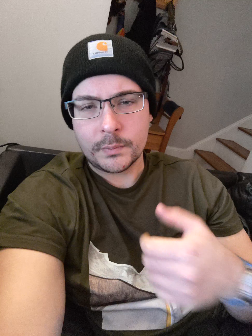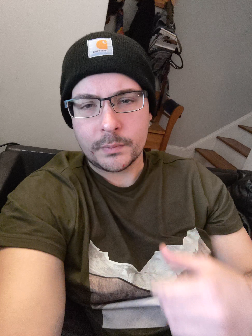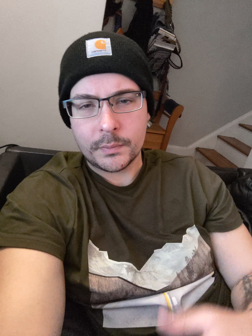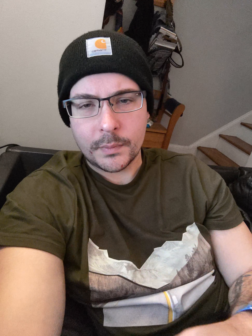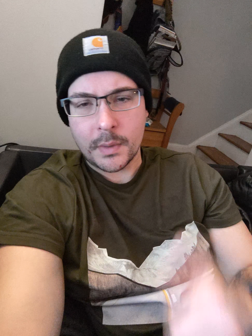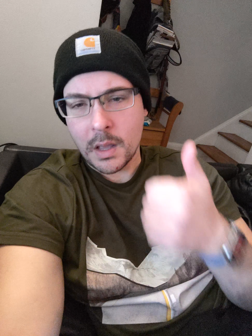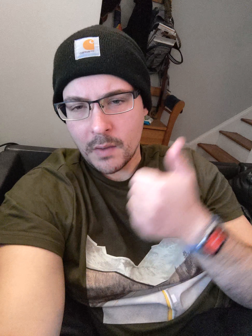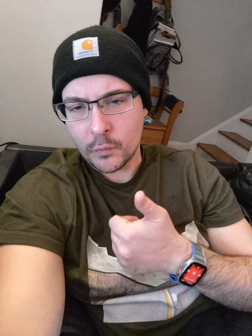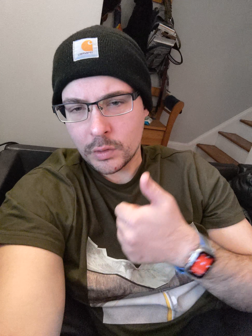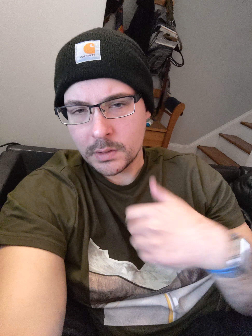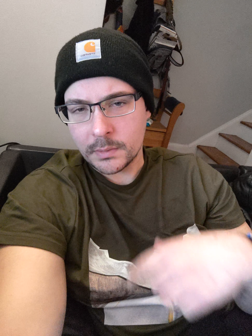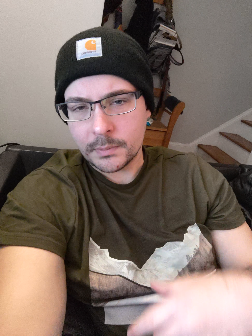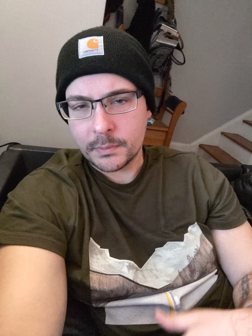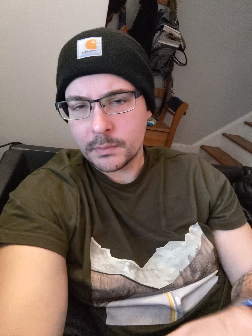every